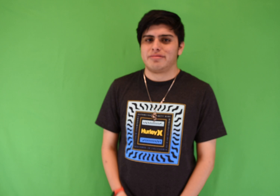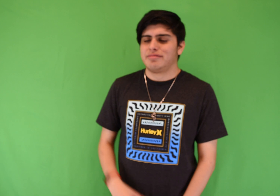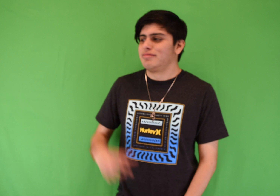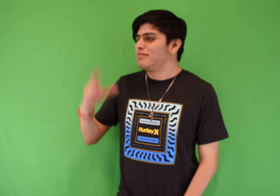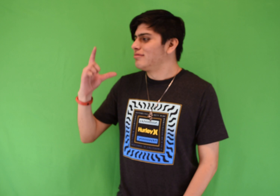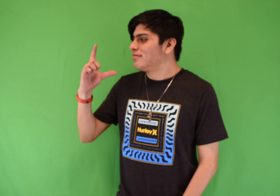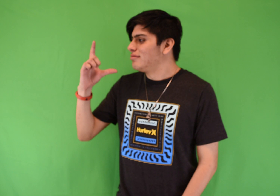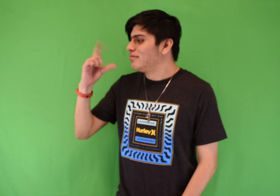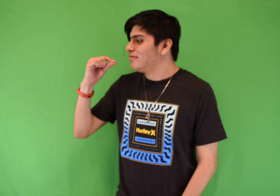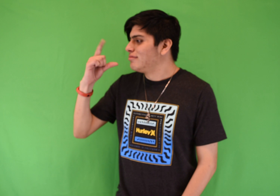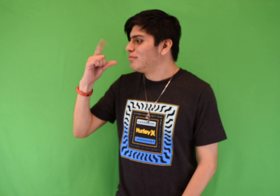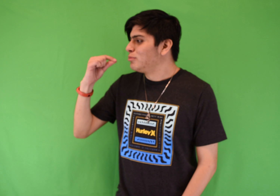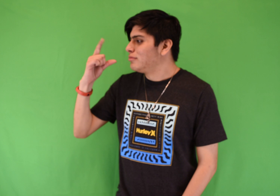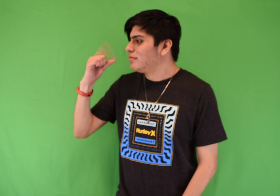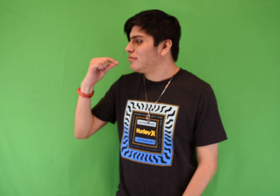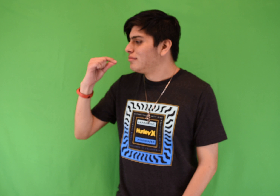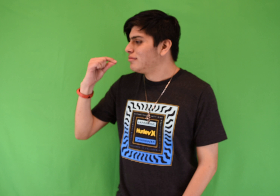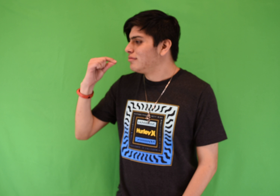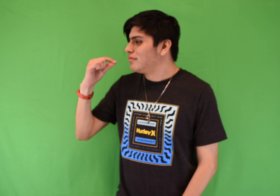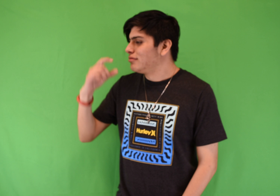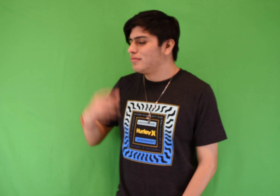policía